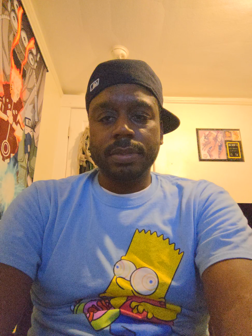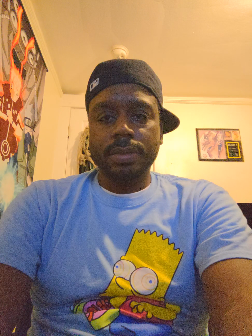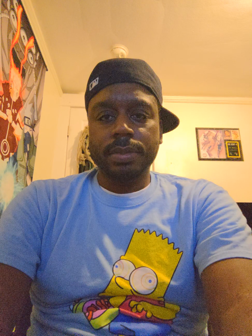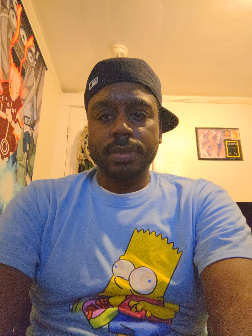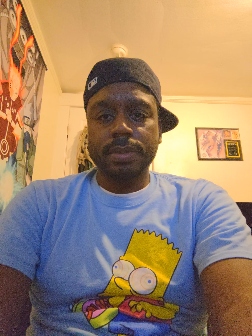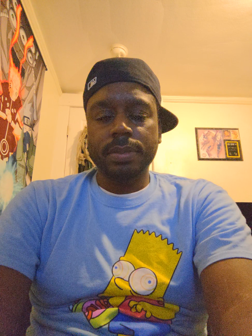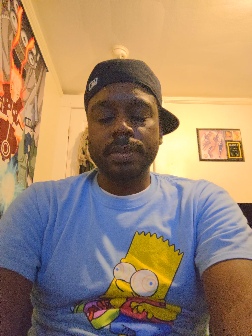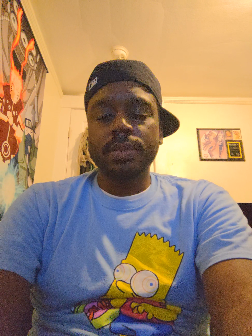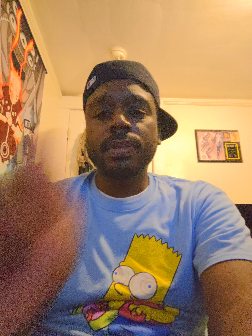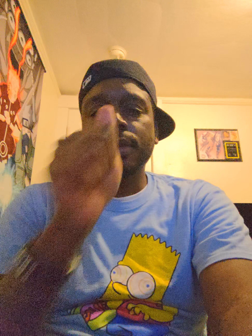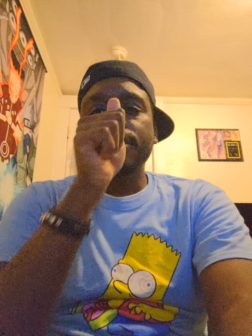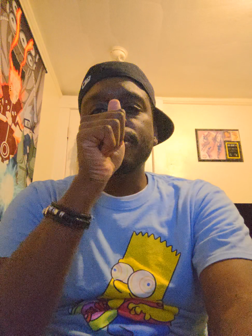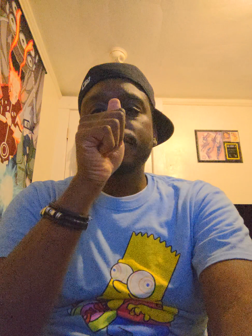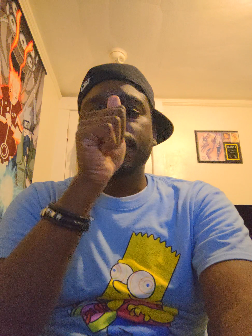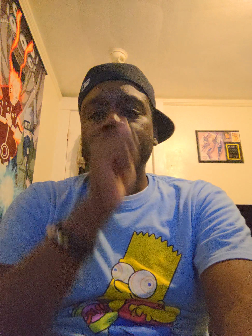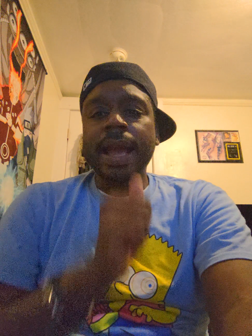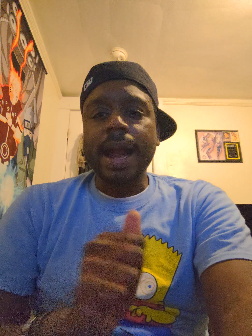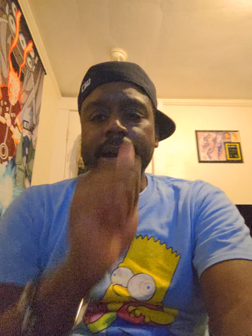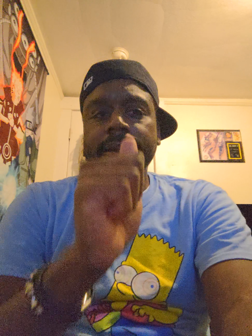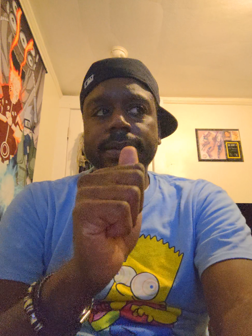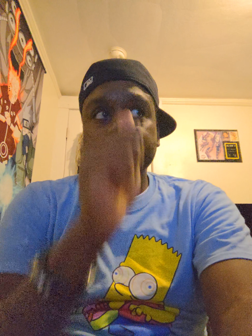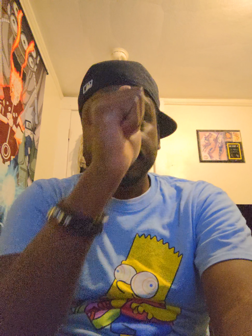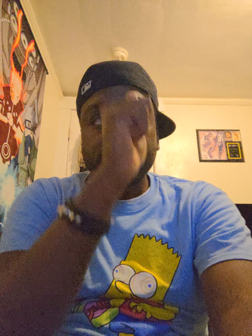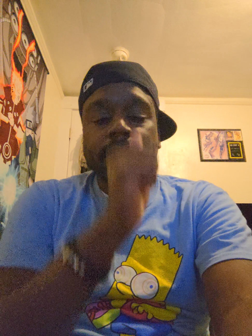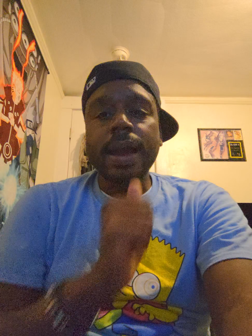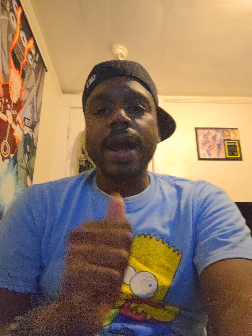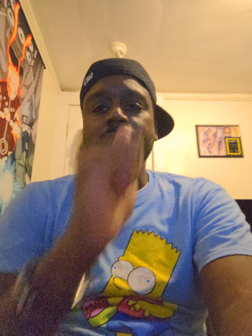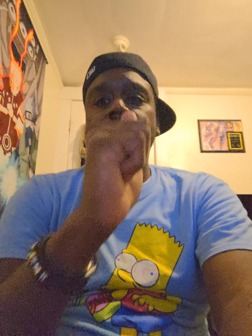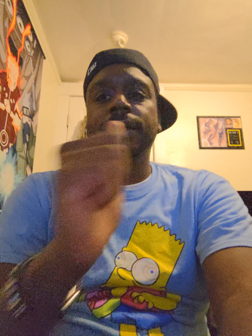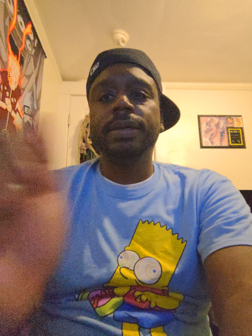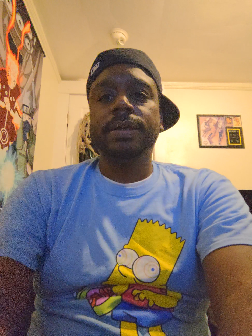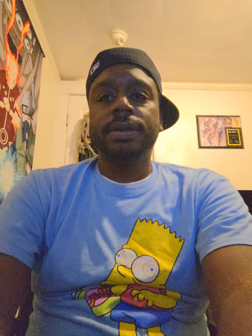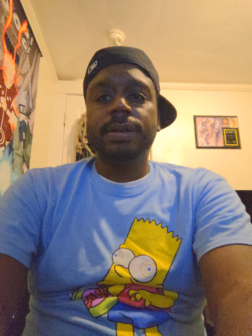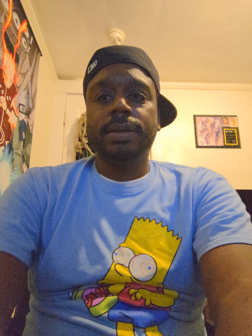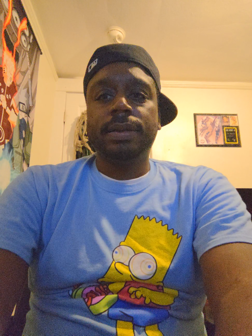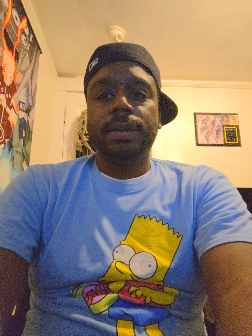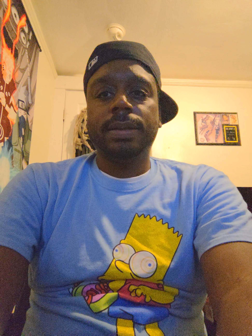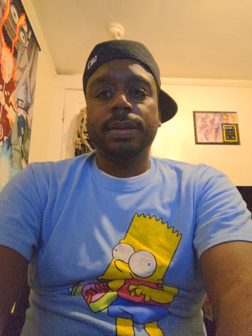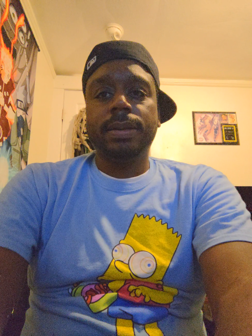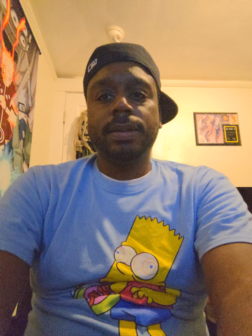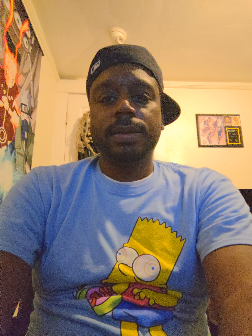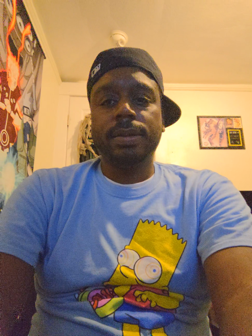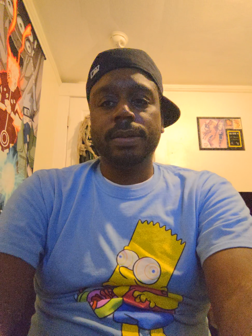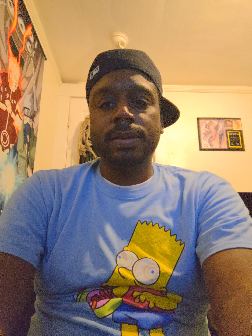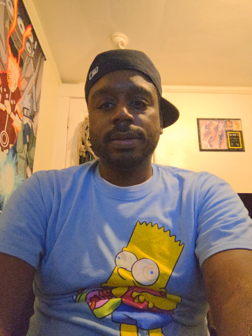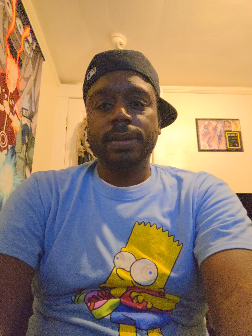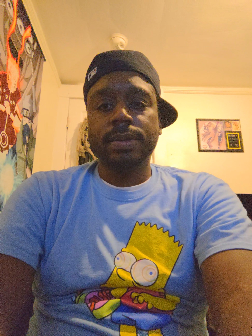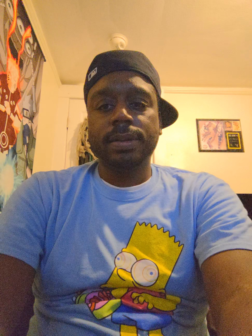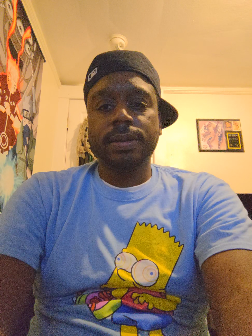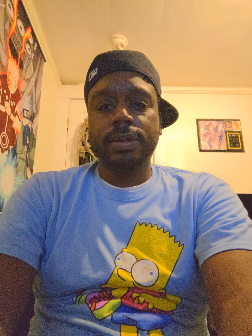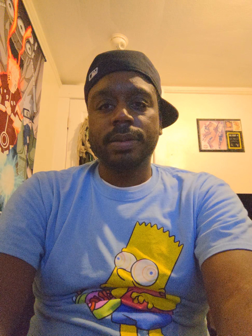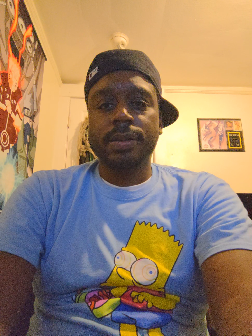hide